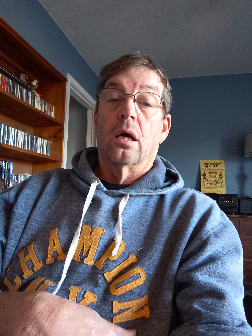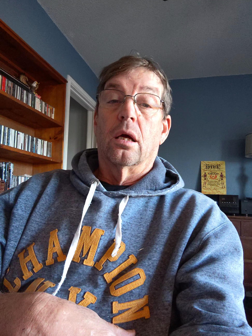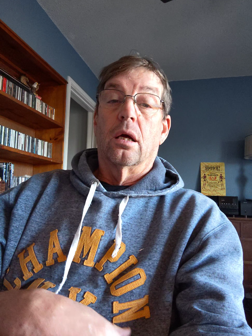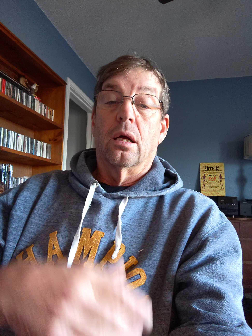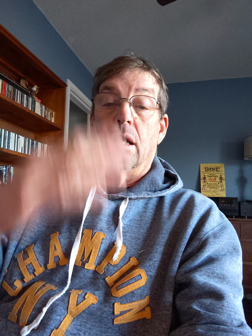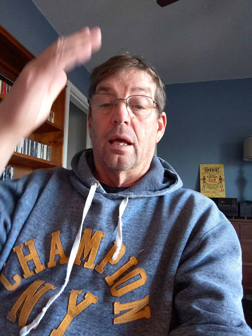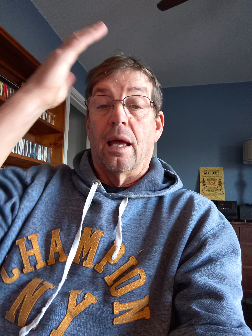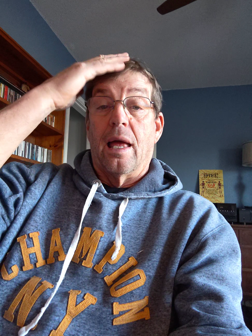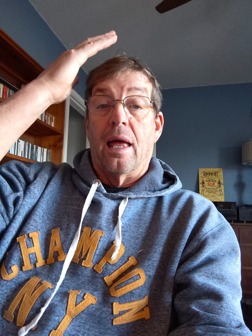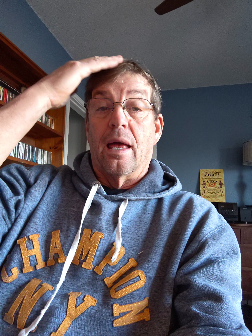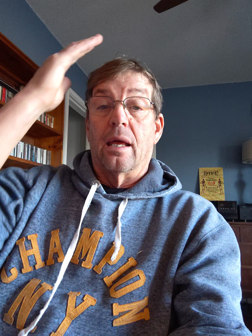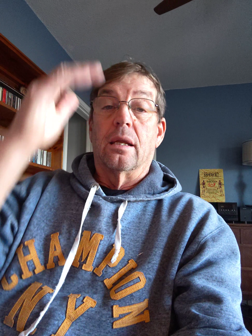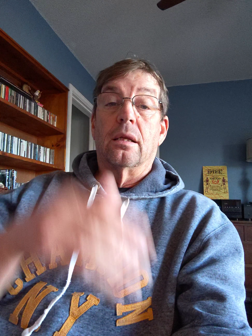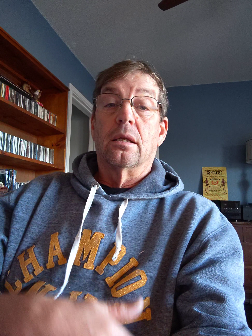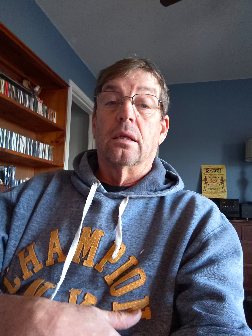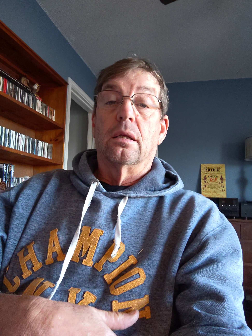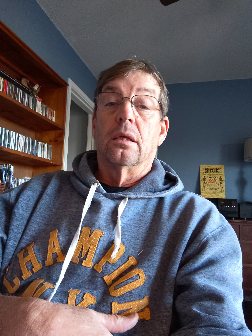hat